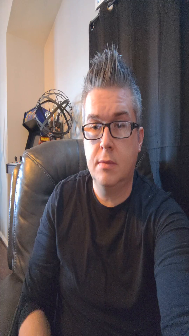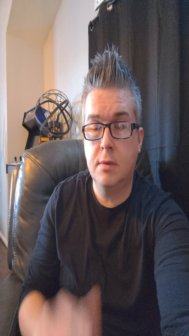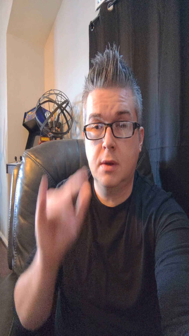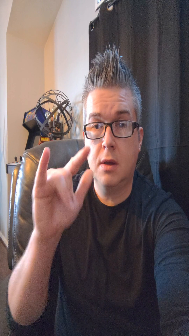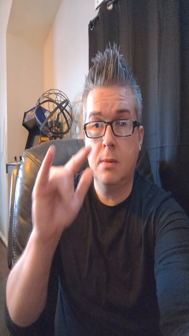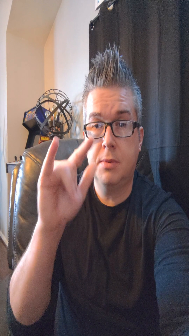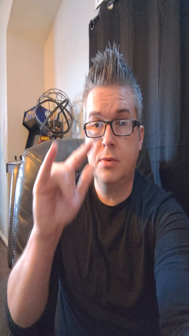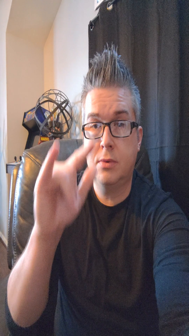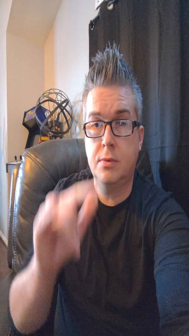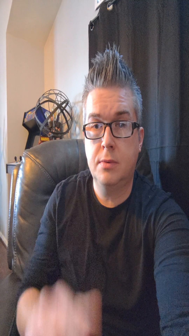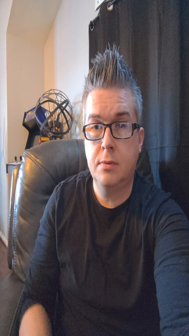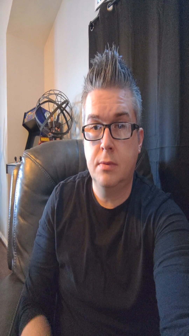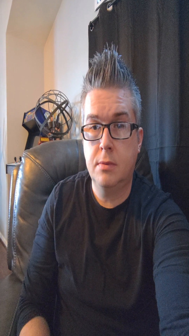airplane